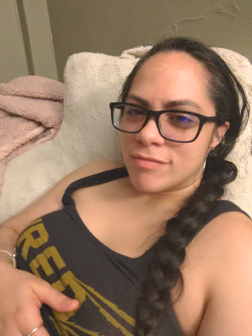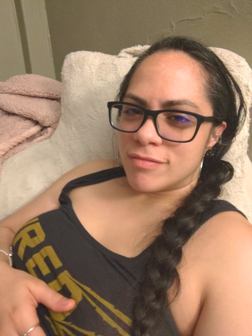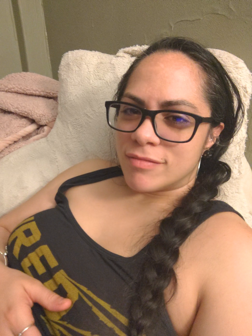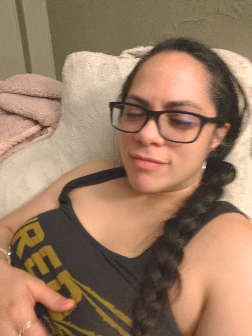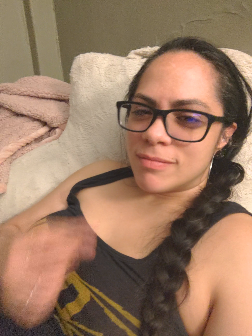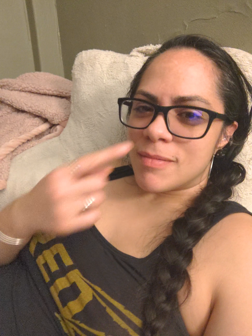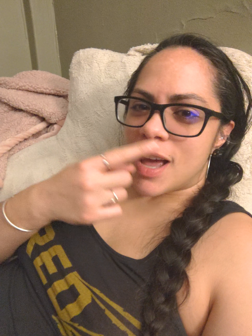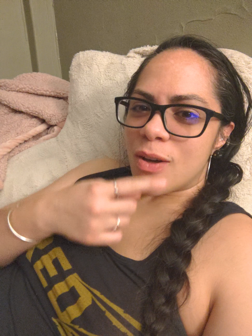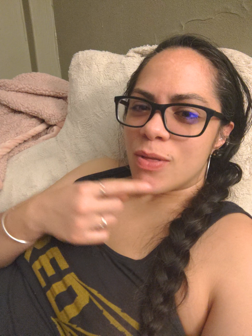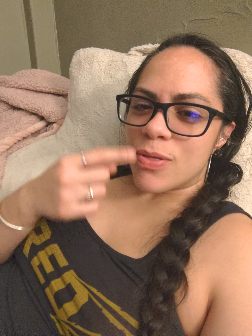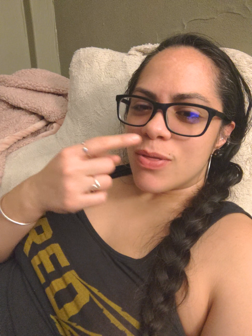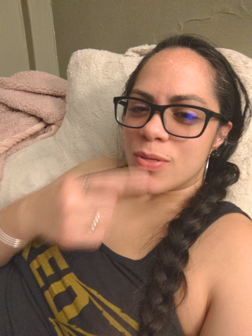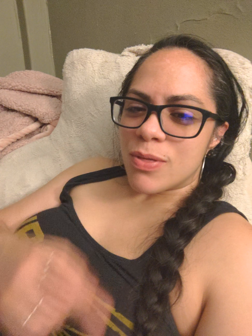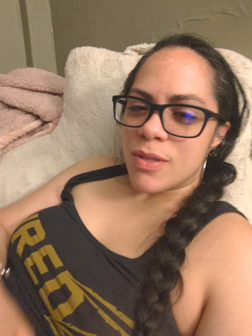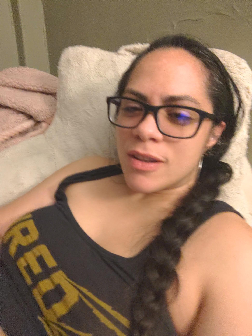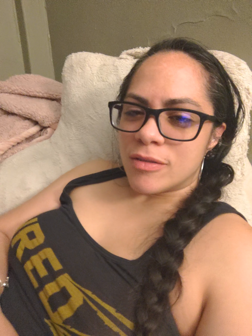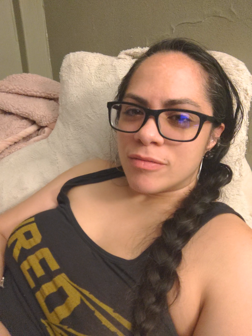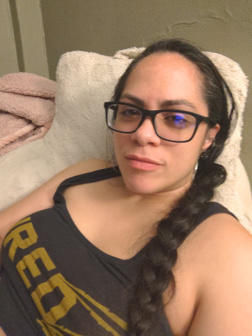mouth